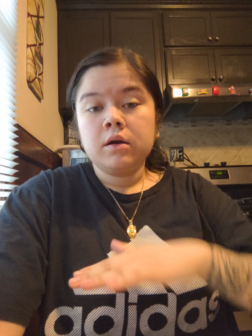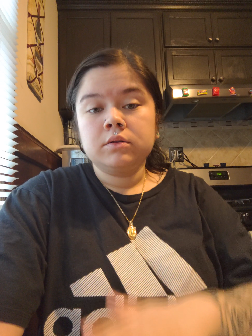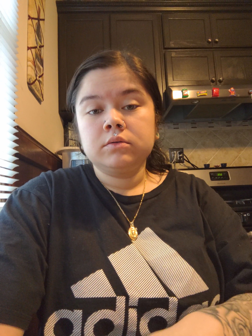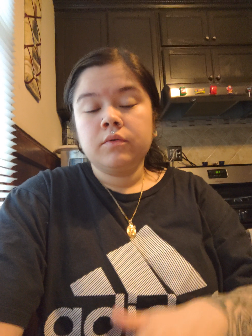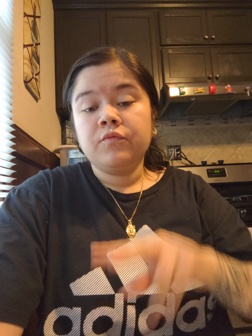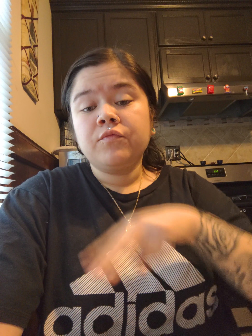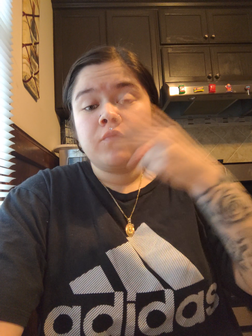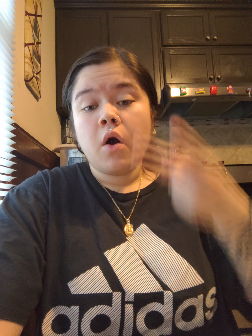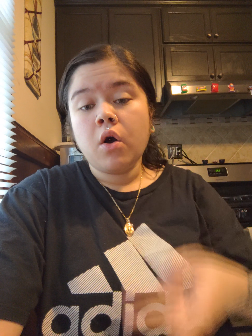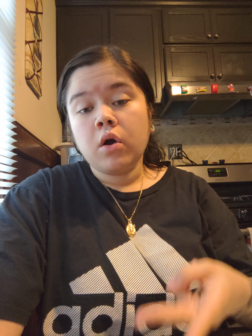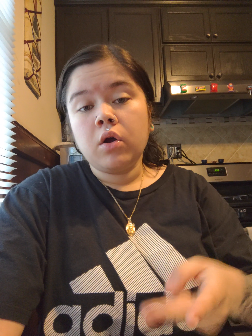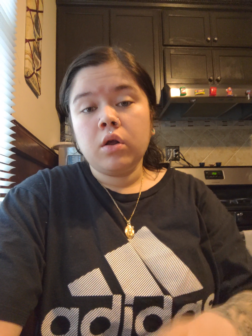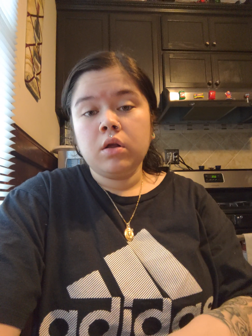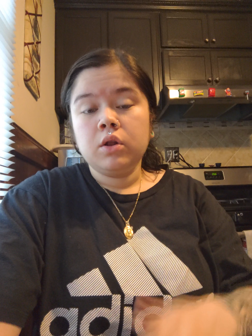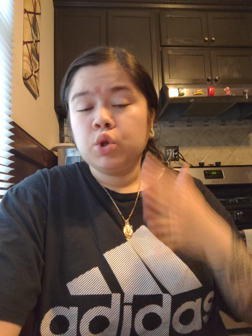fall